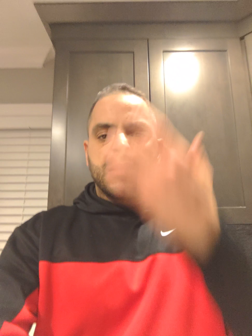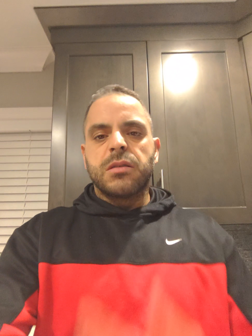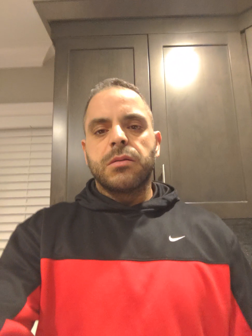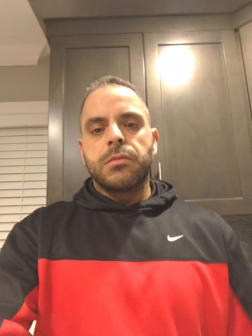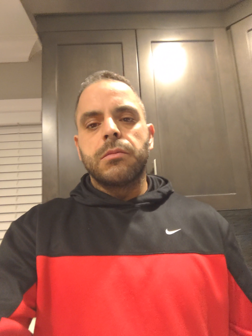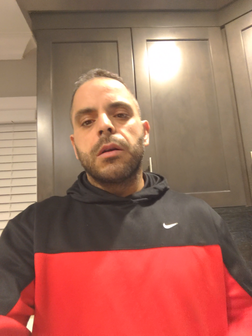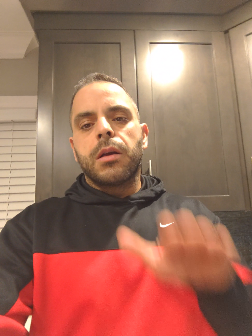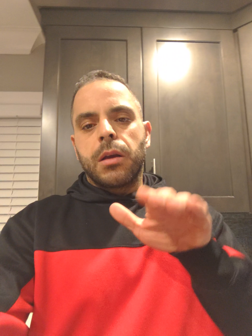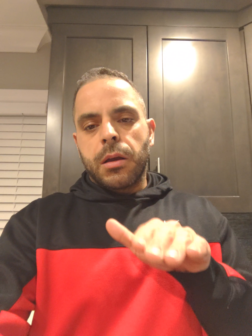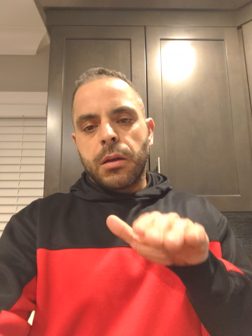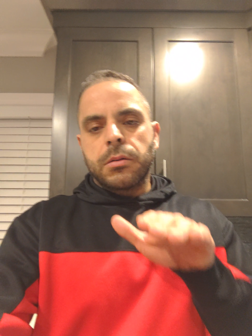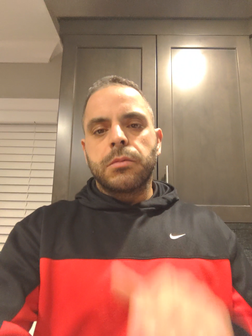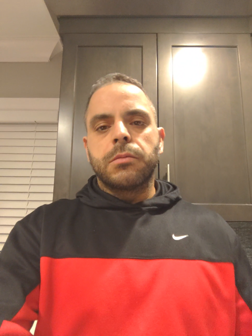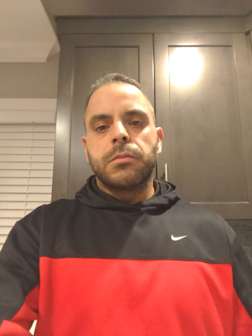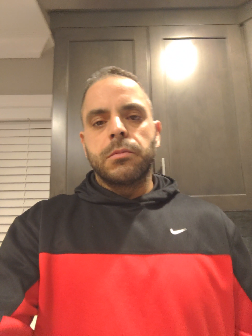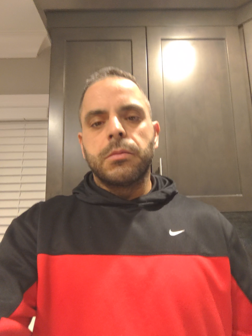on